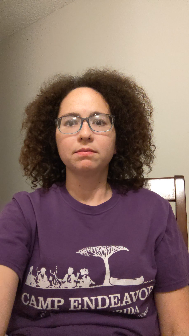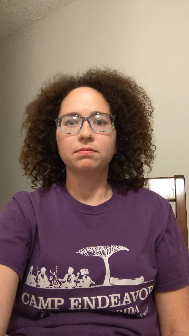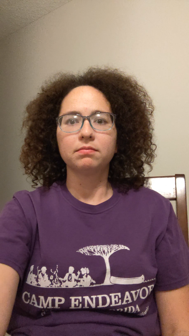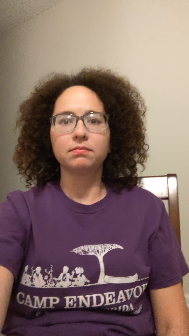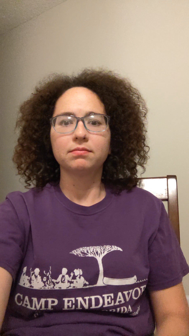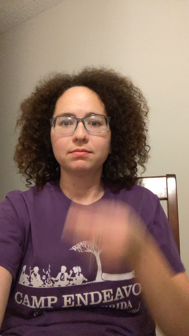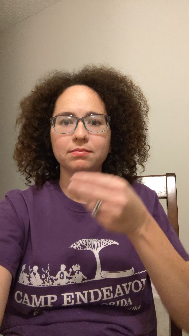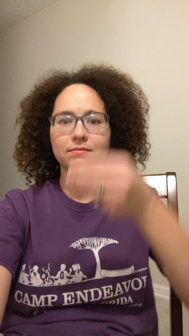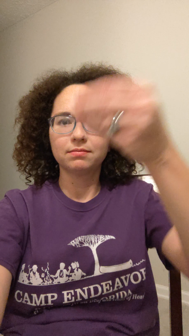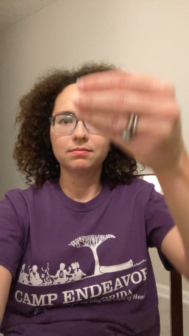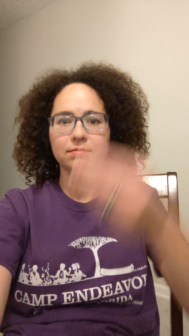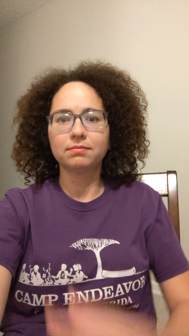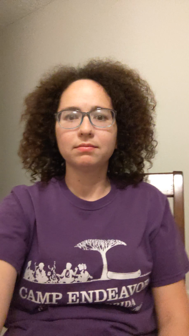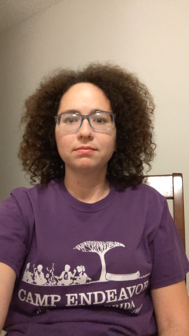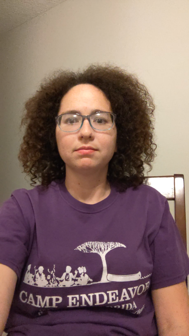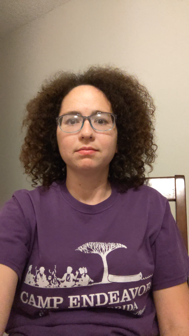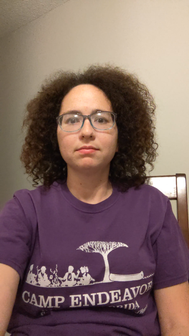buy